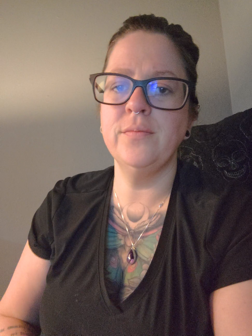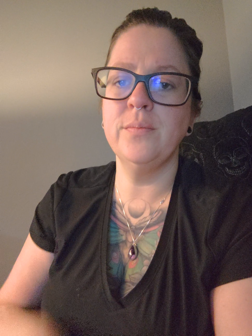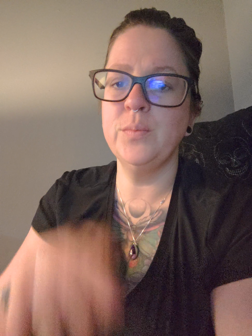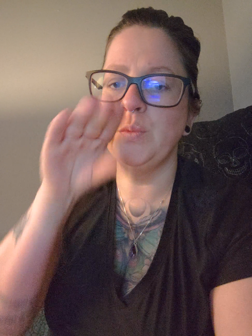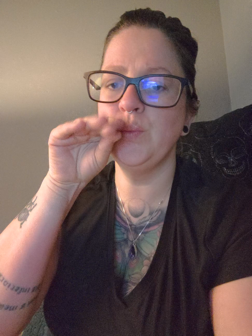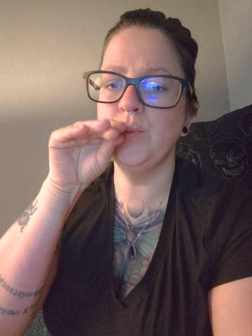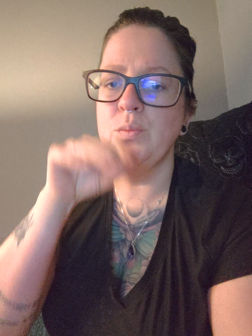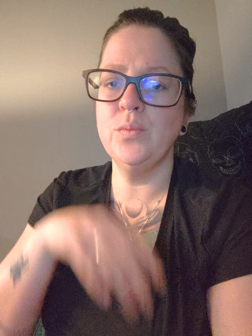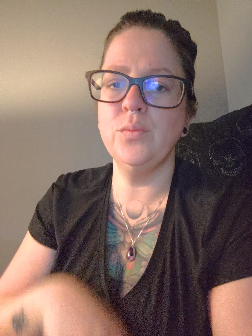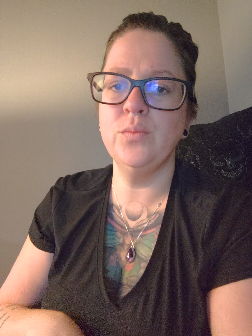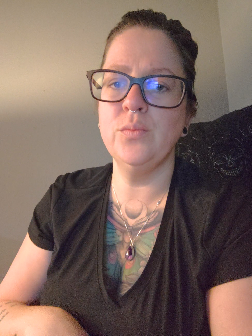goose